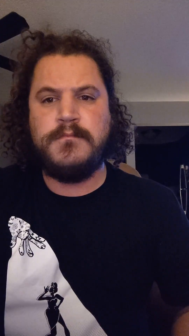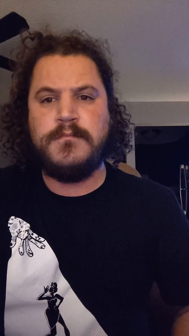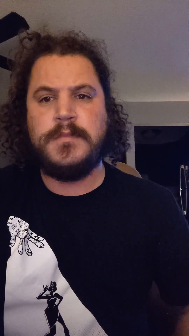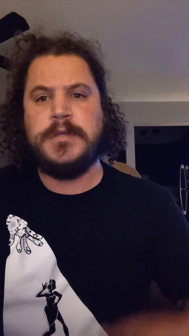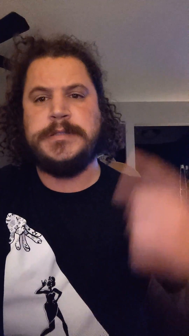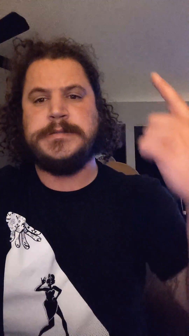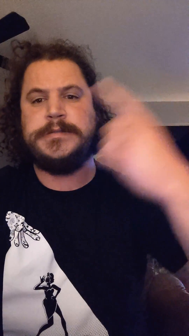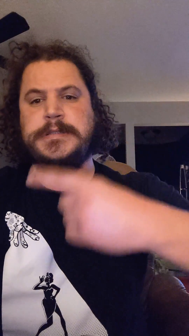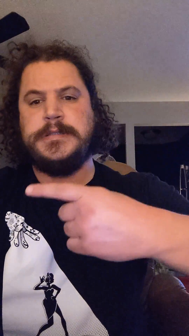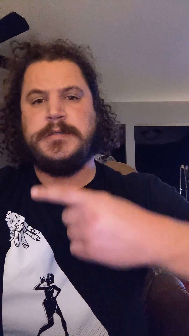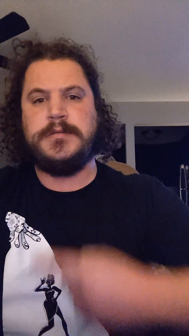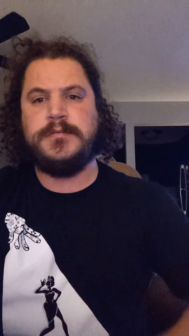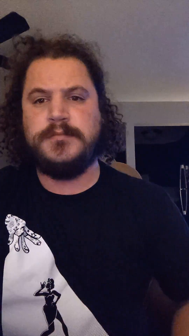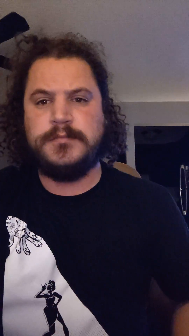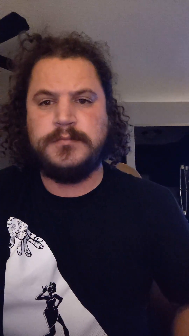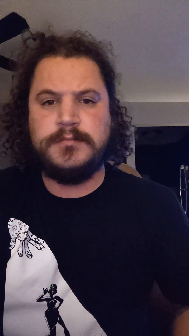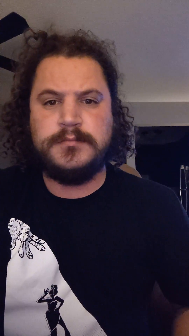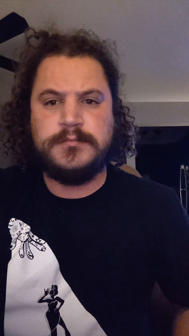day